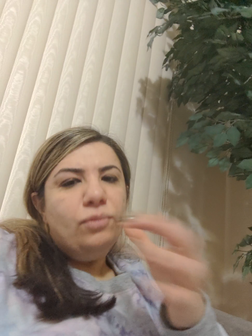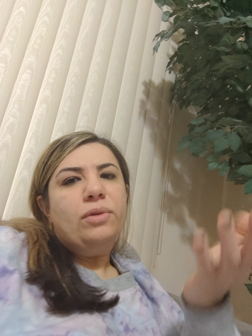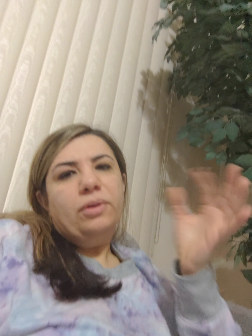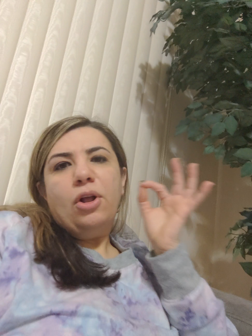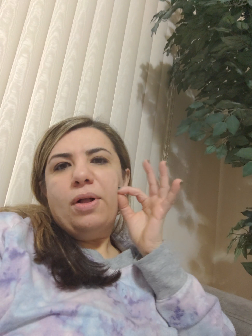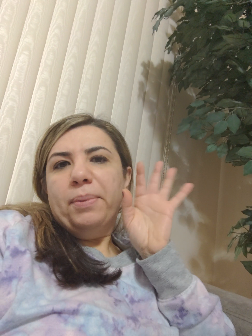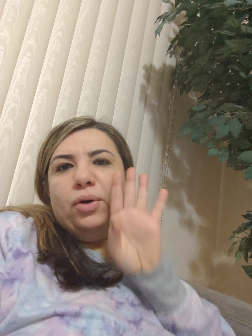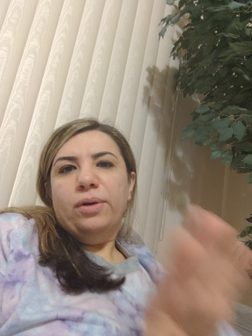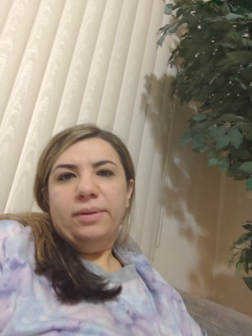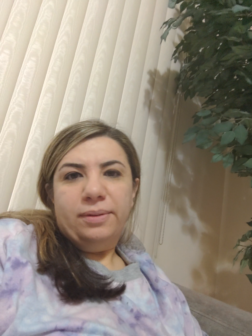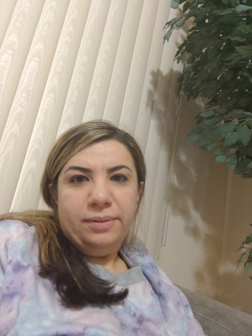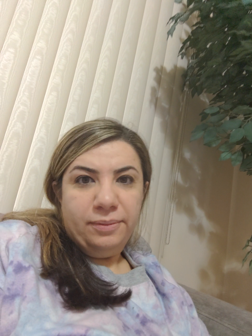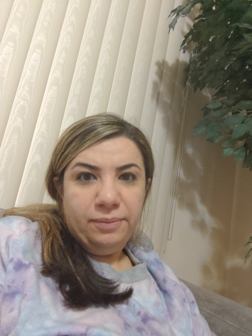bee